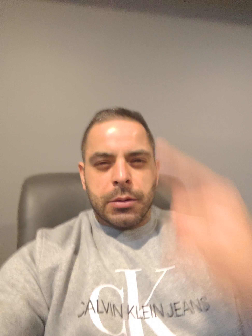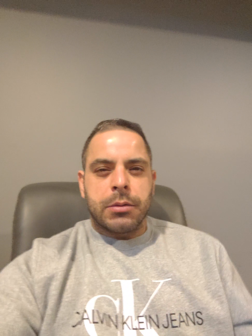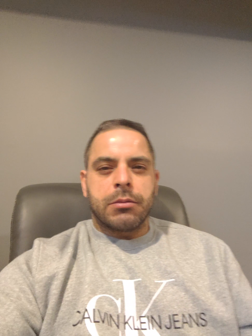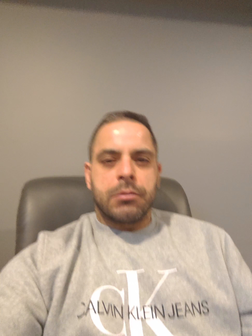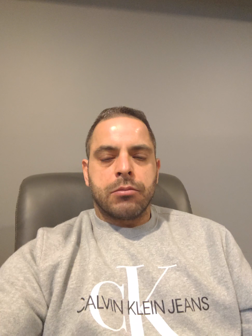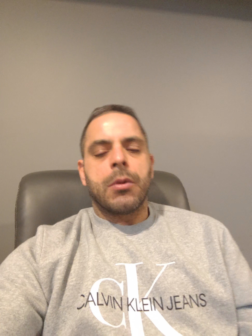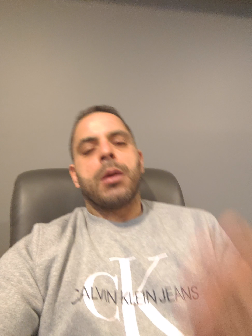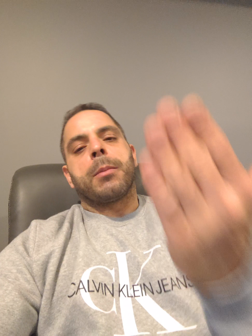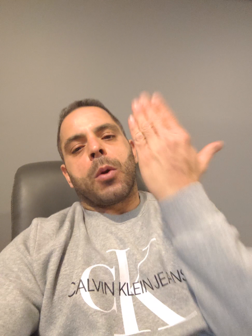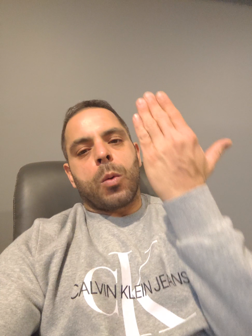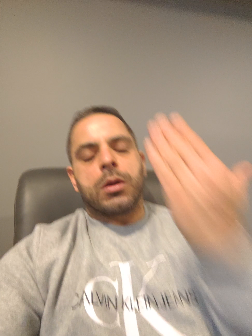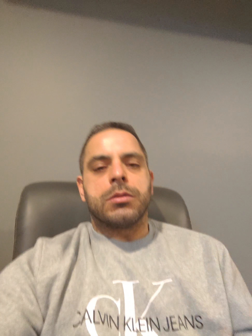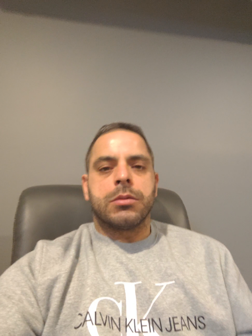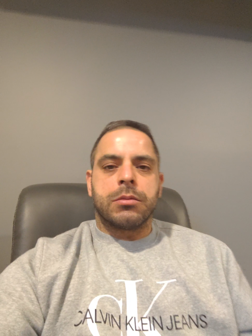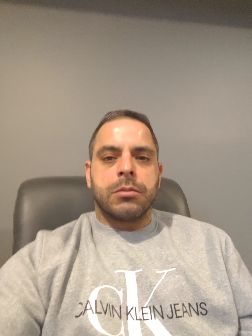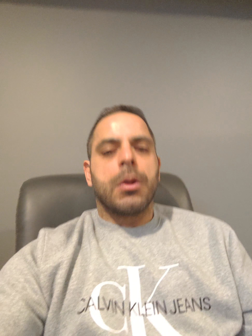morning